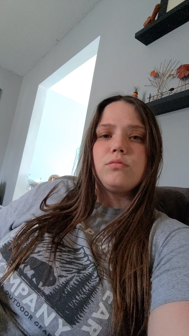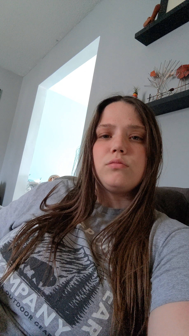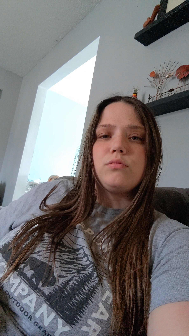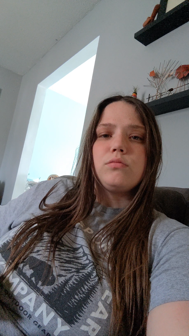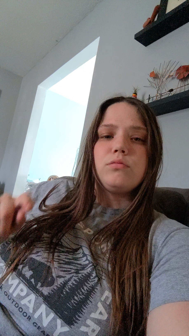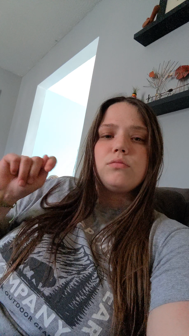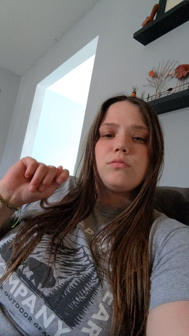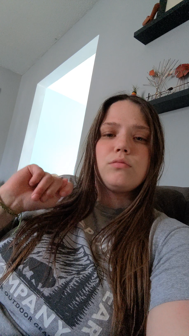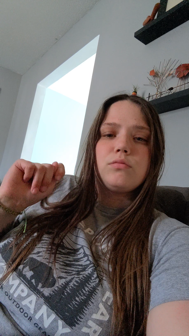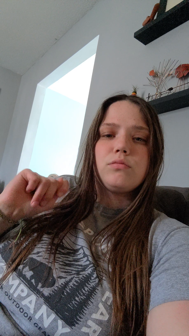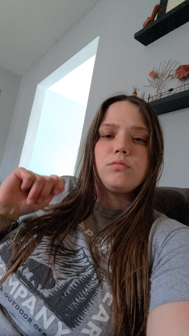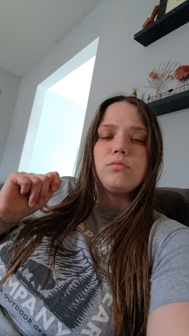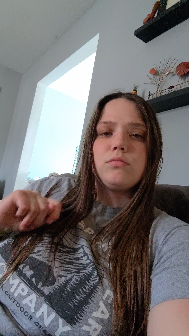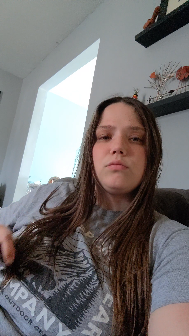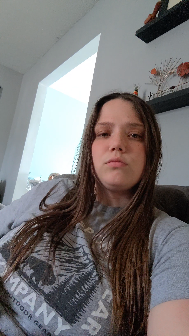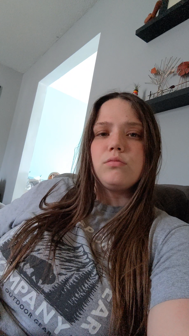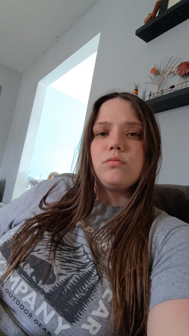bathroom